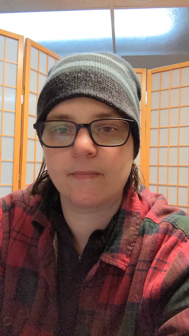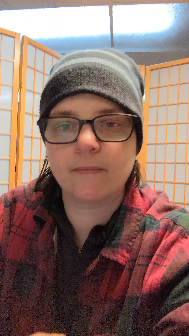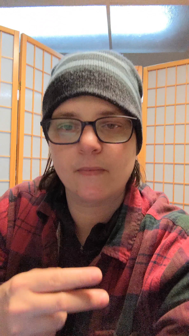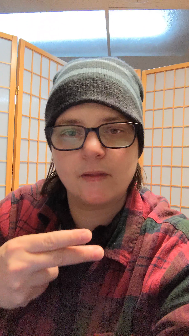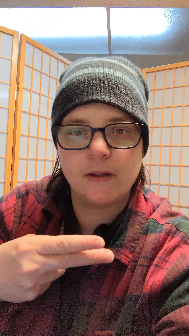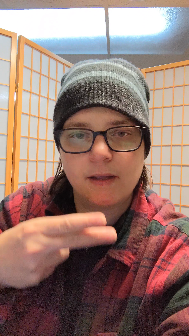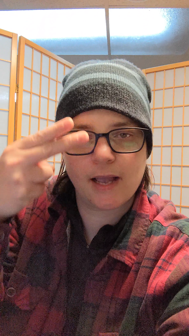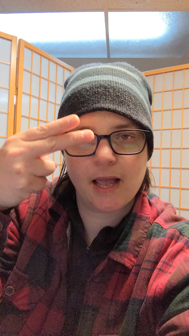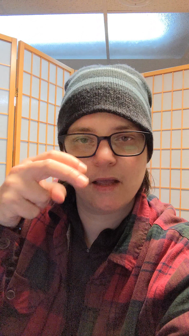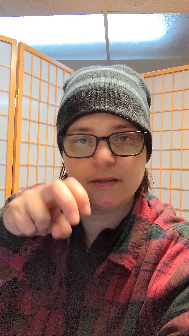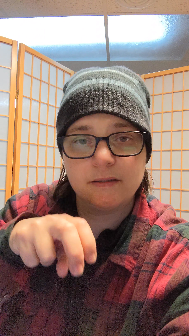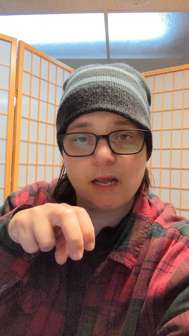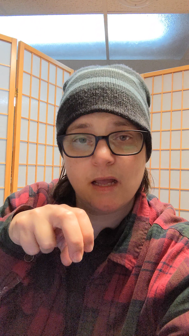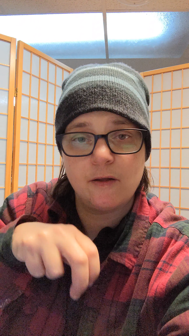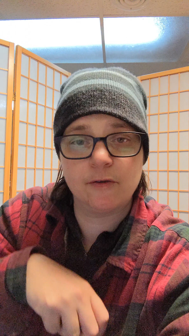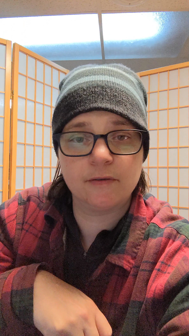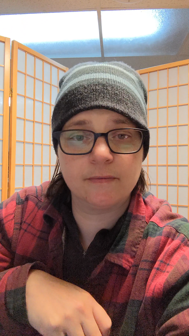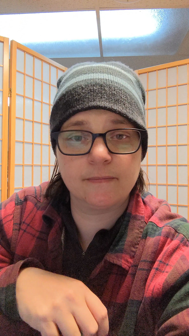high chair